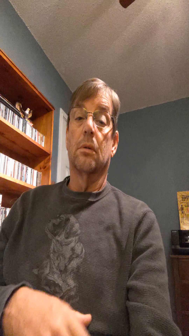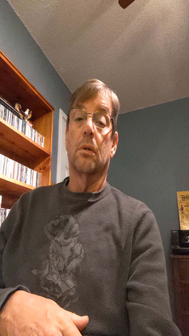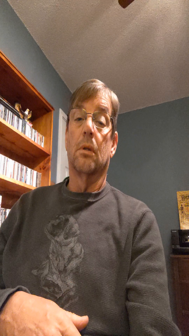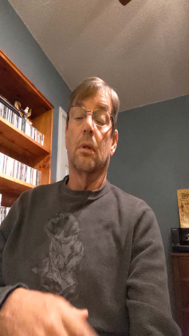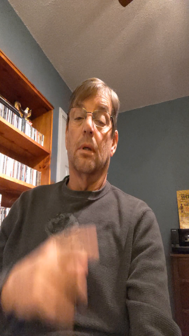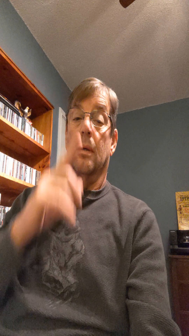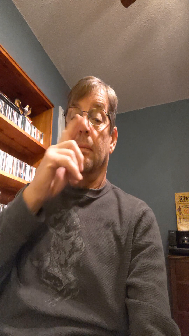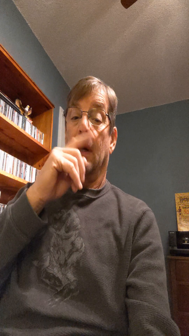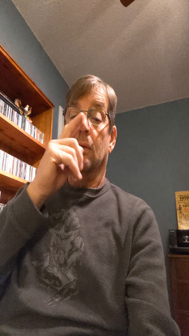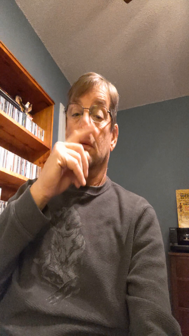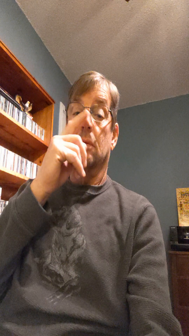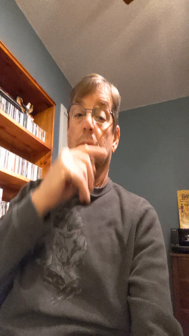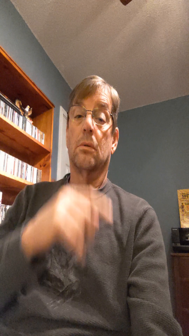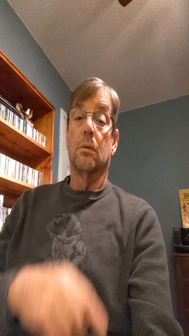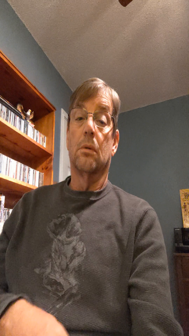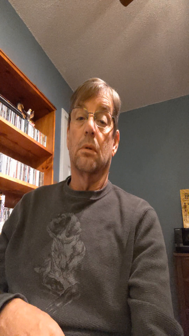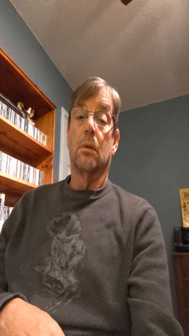mouse